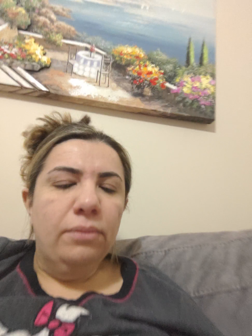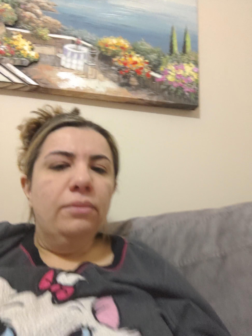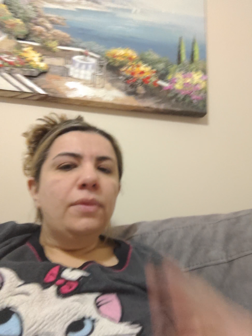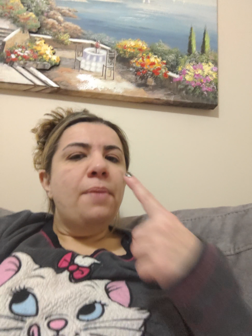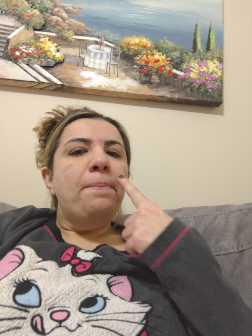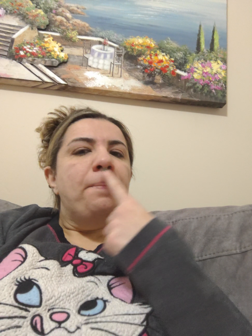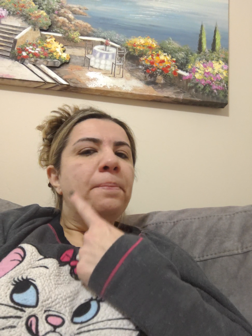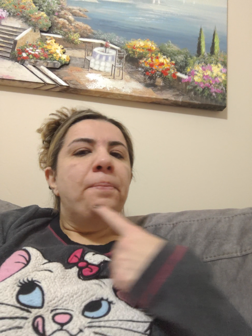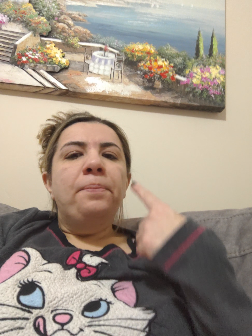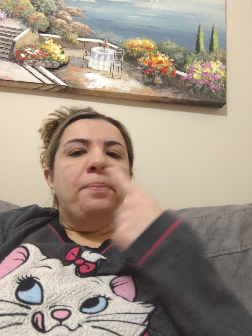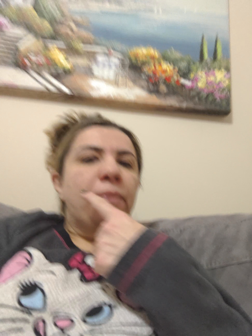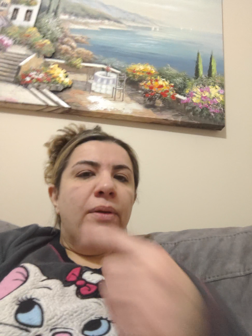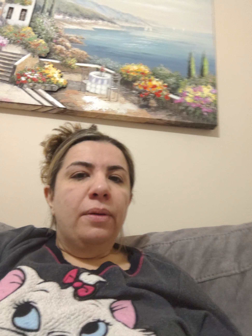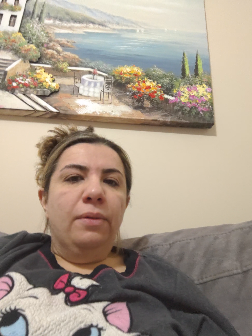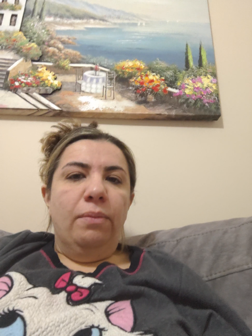mouth